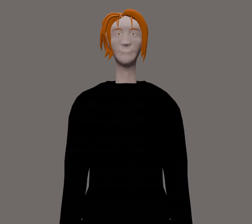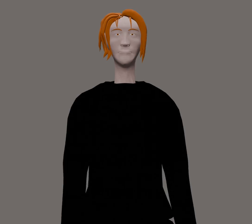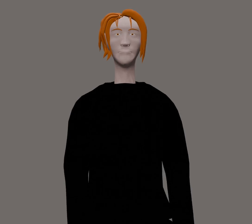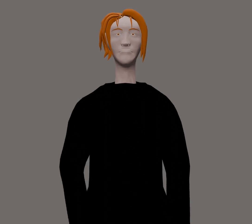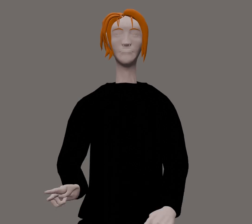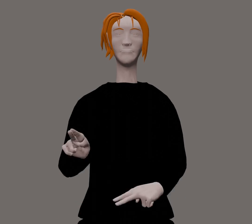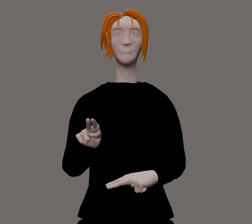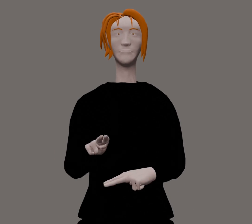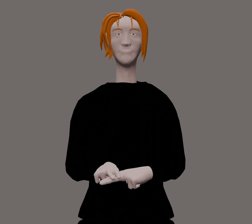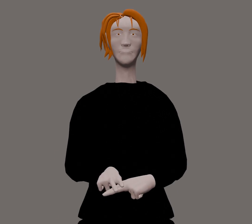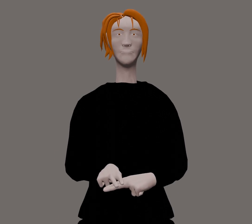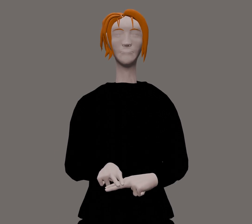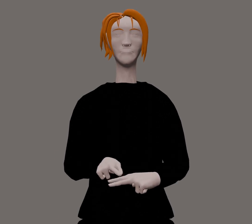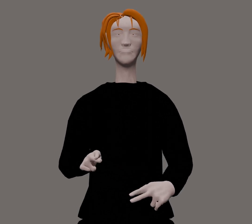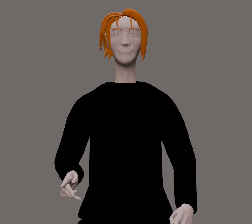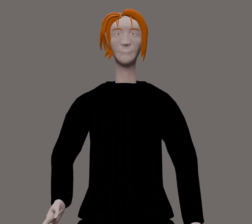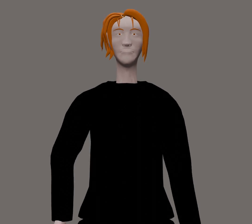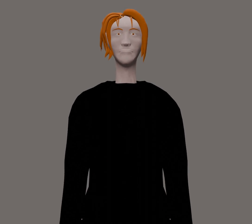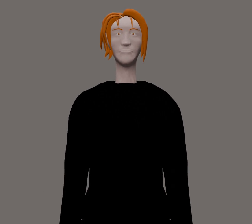Be Seated